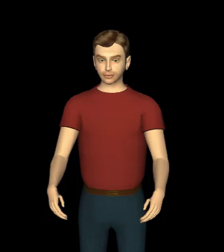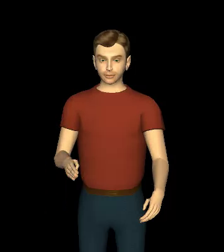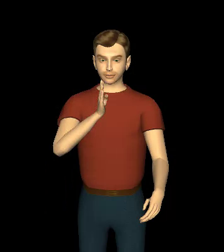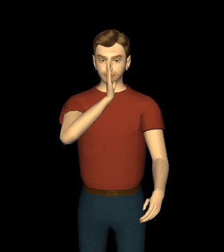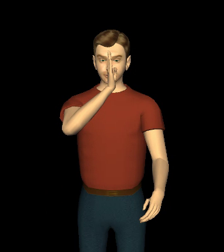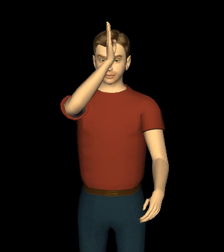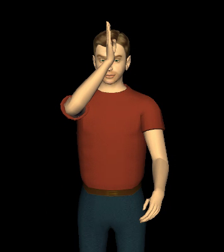منتصف الليل